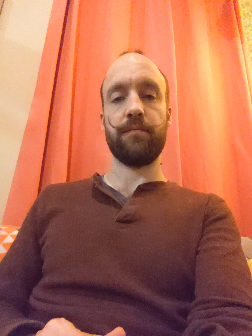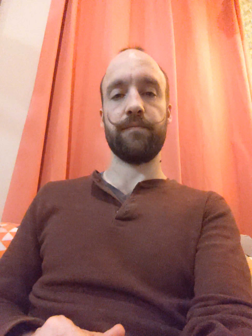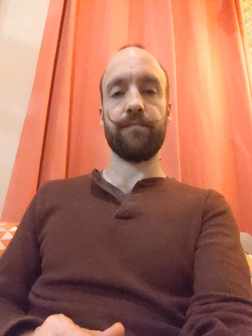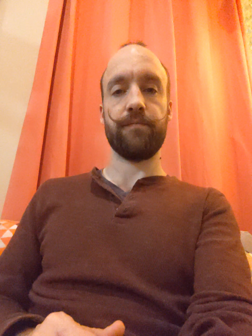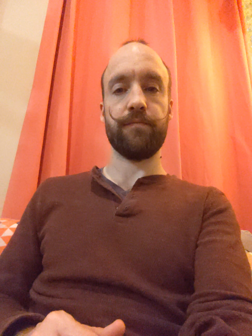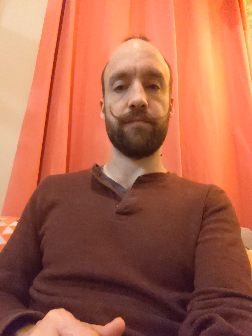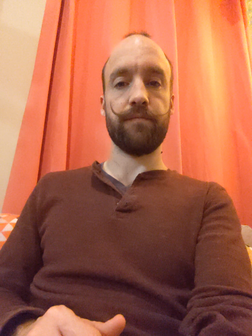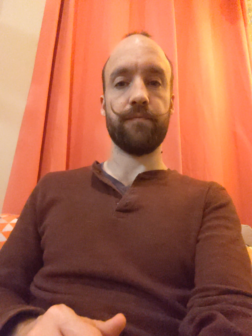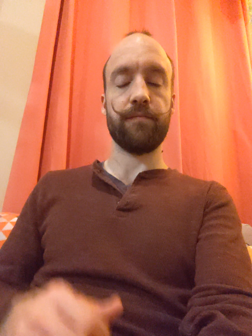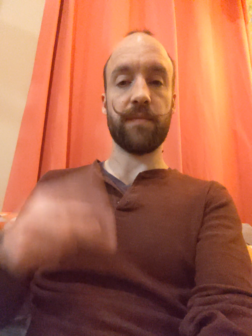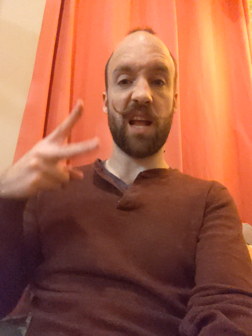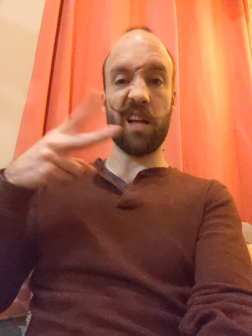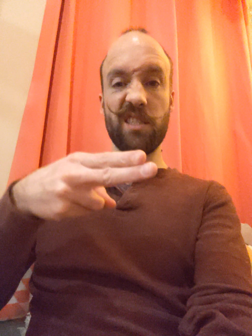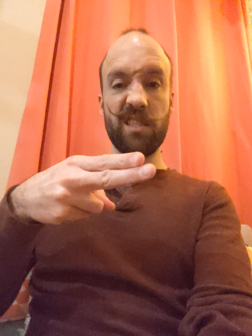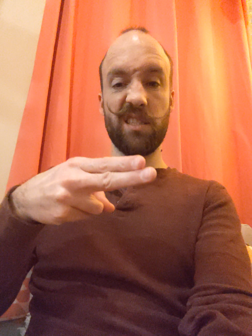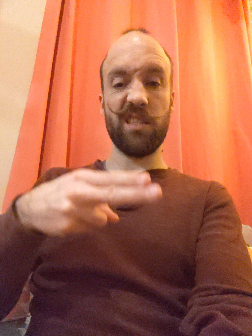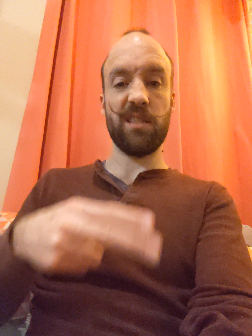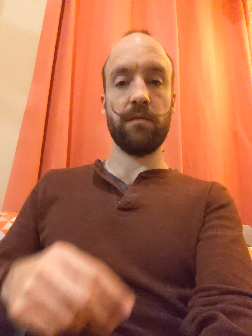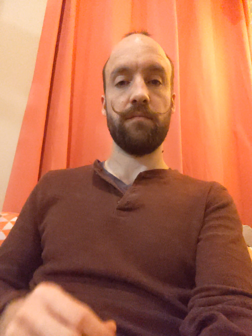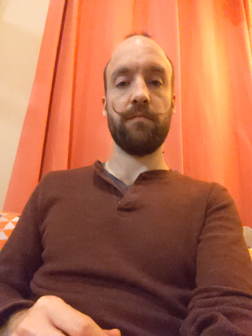cut